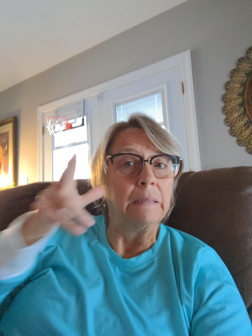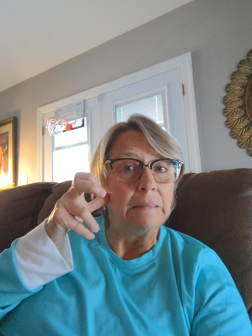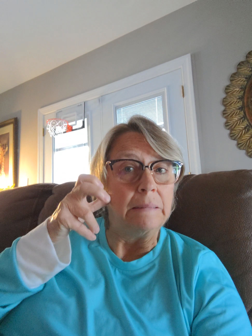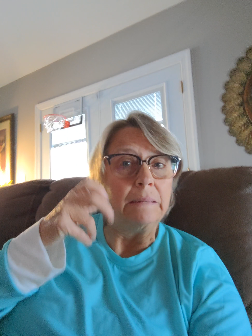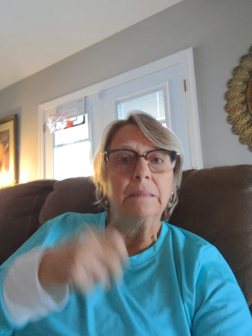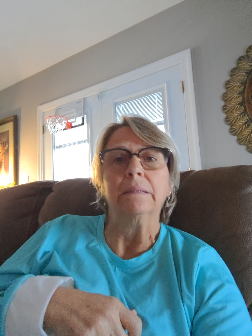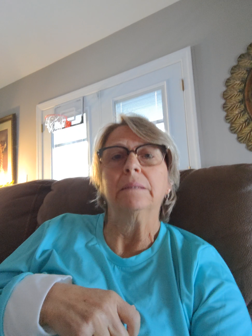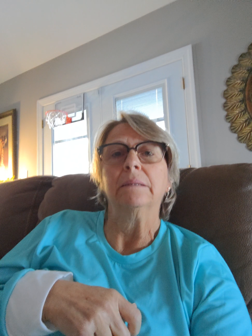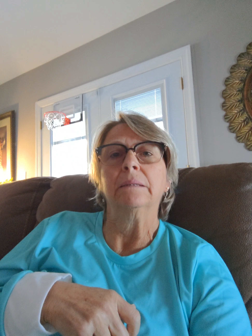listen